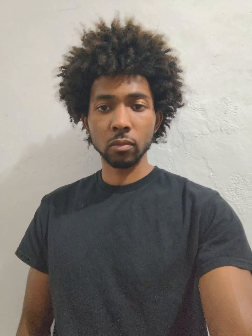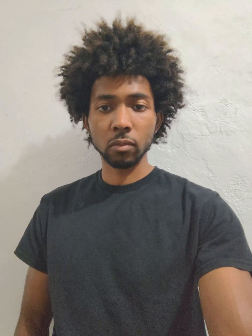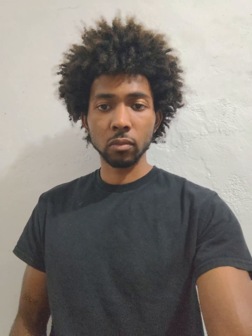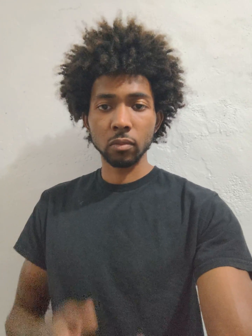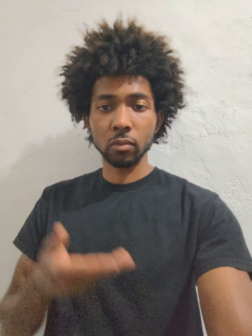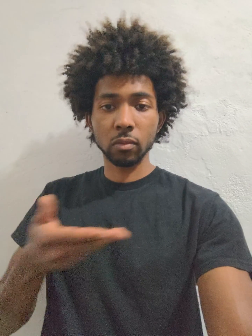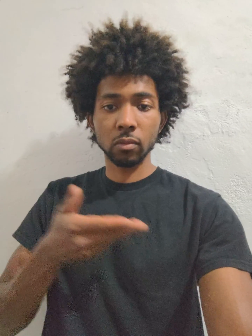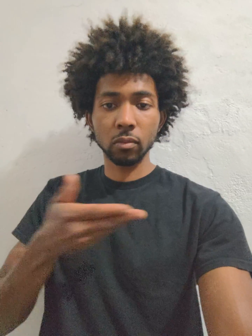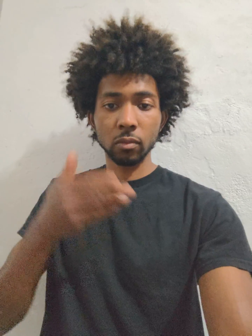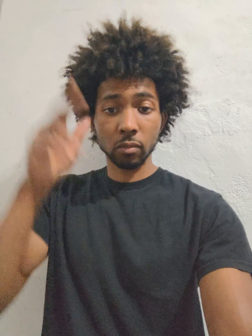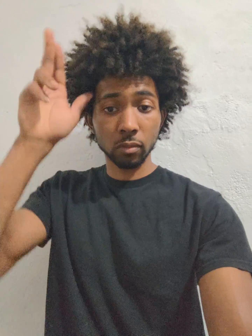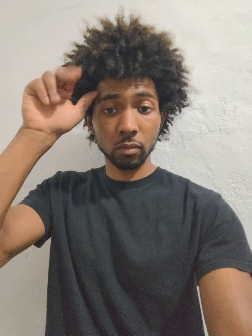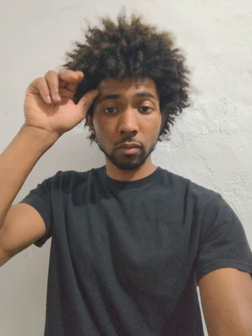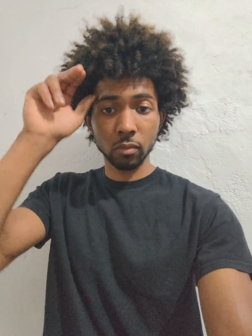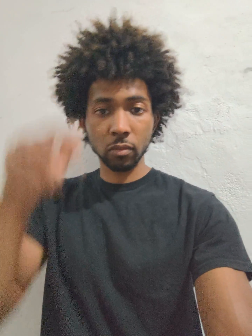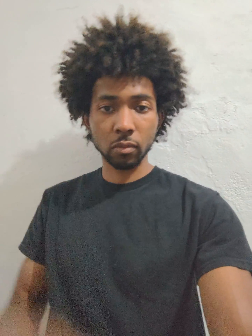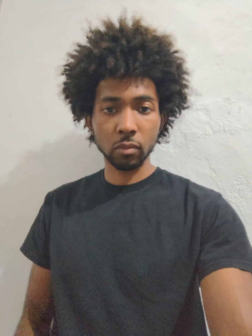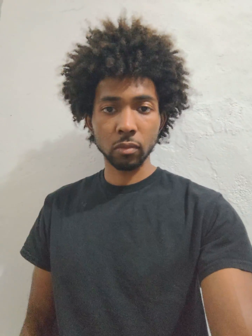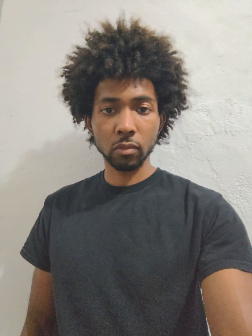pony